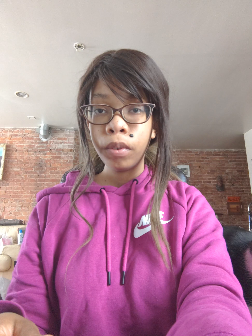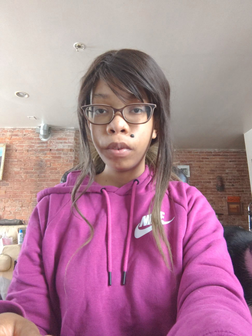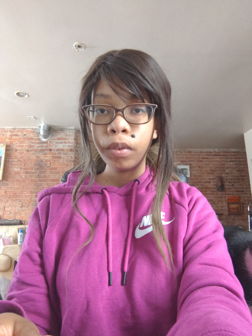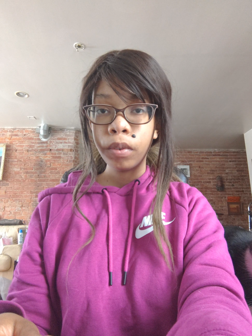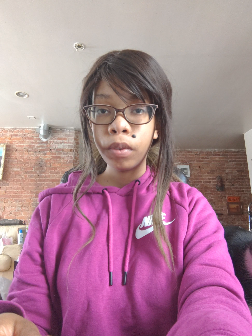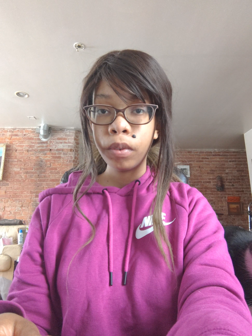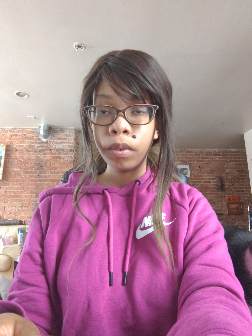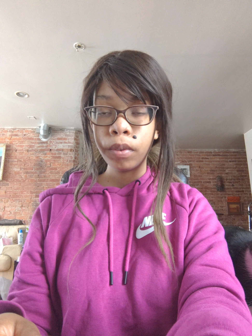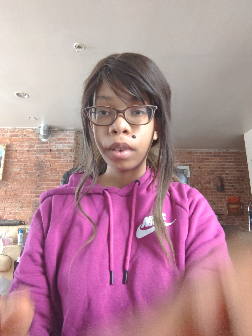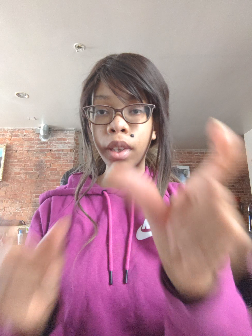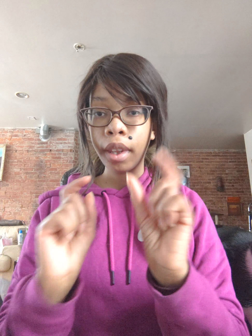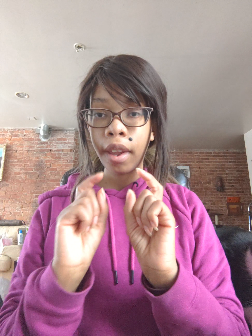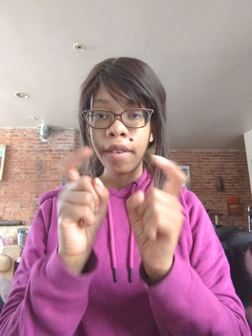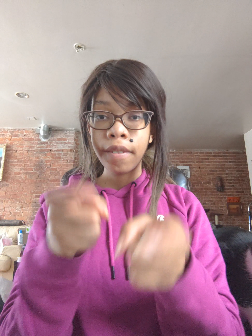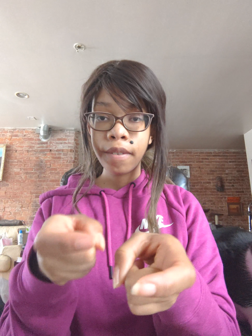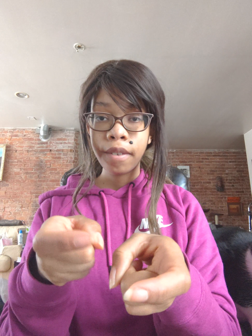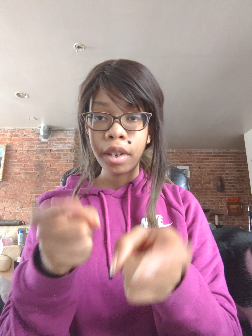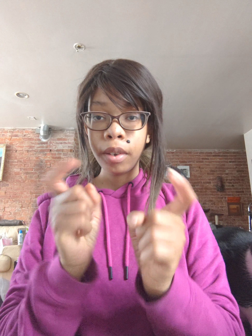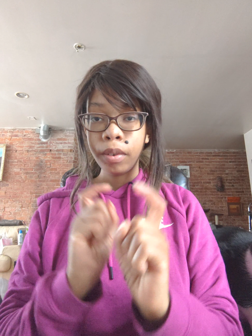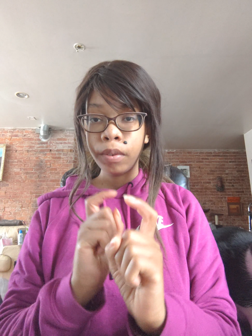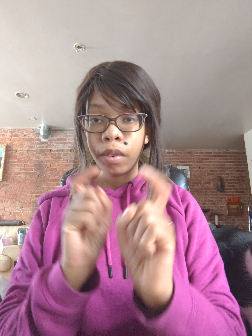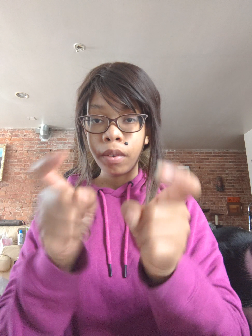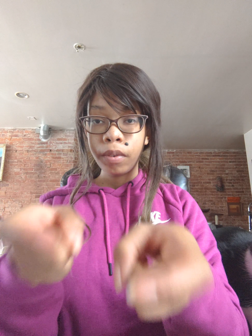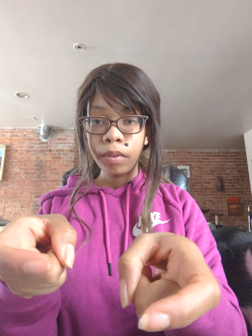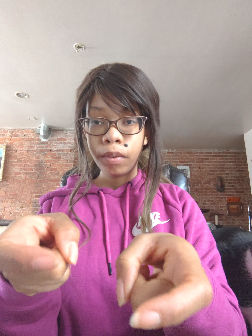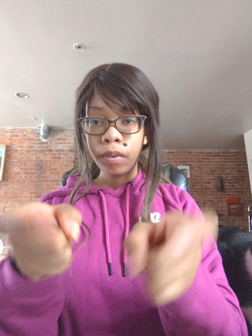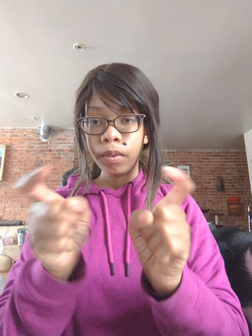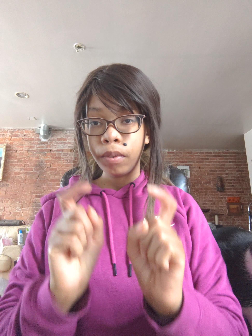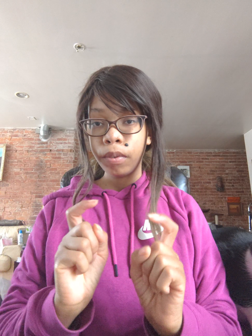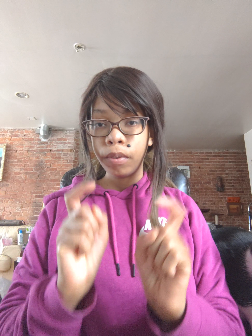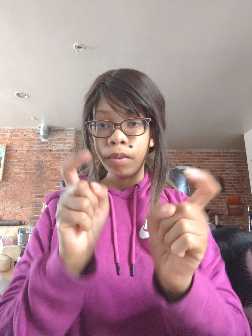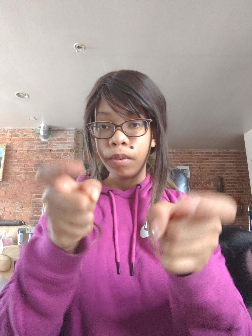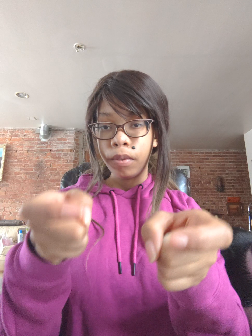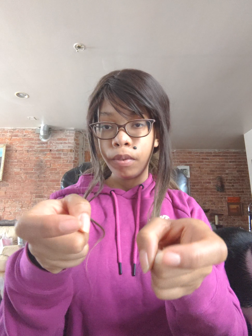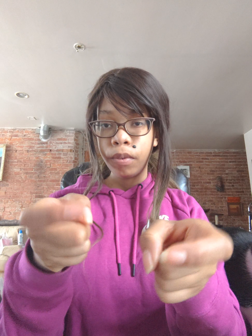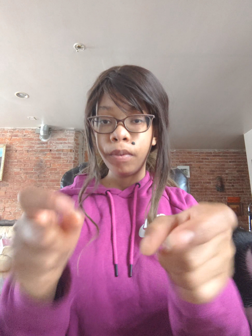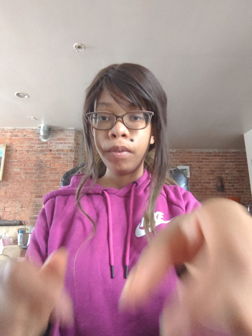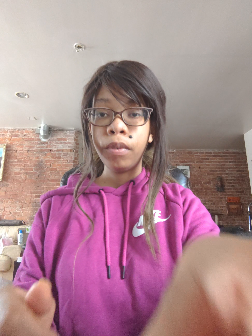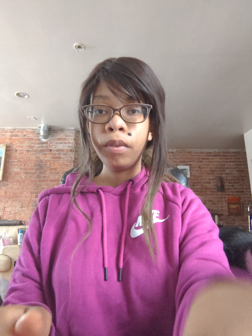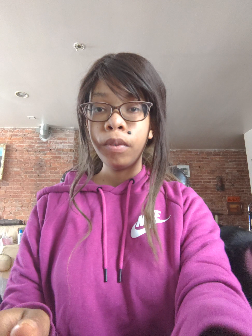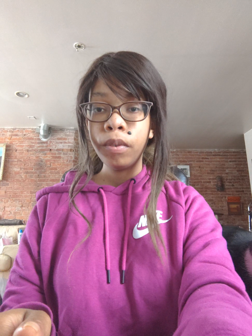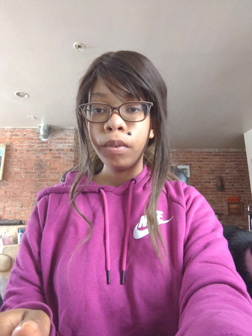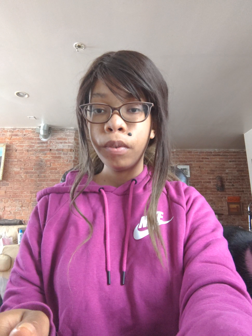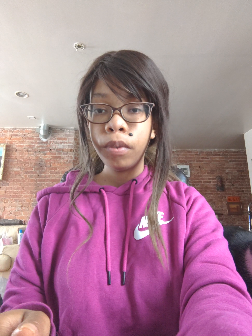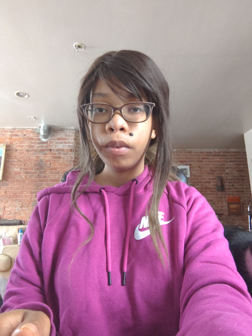gift